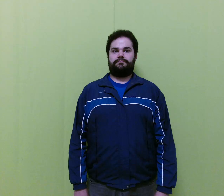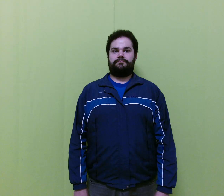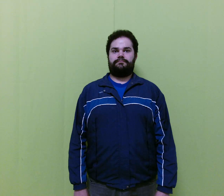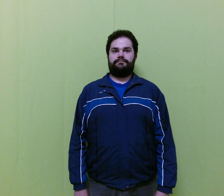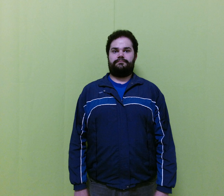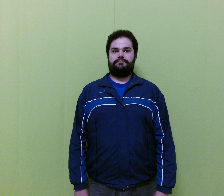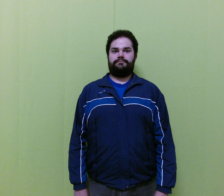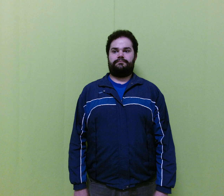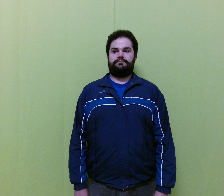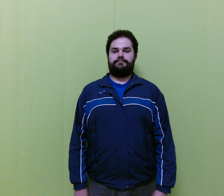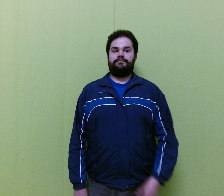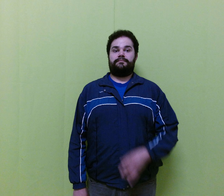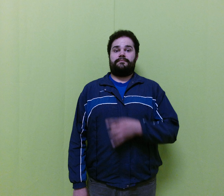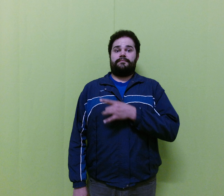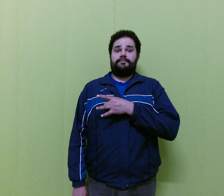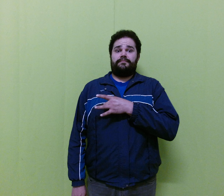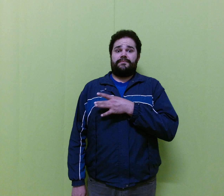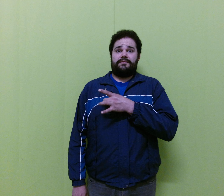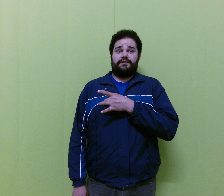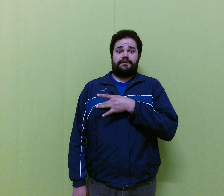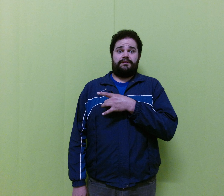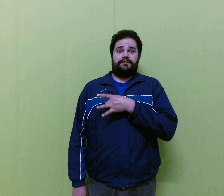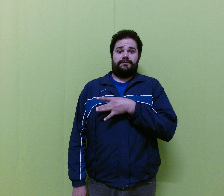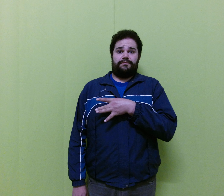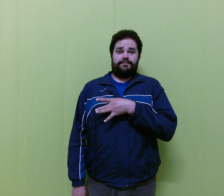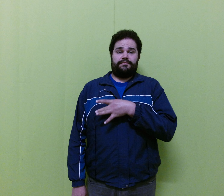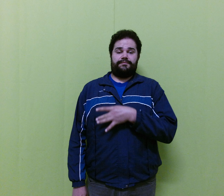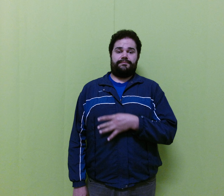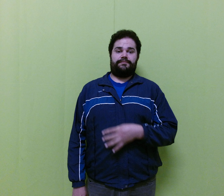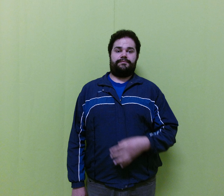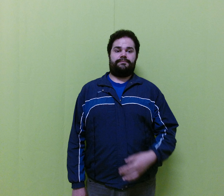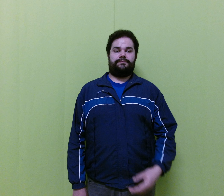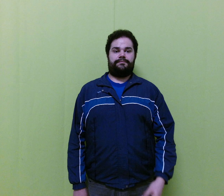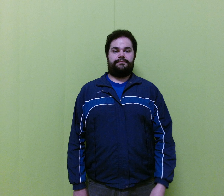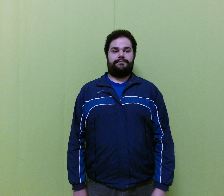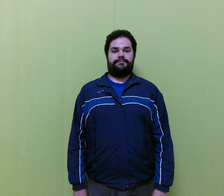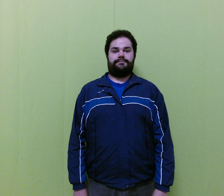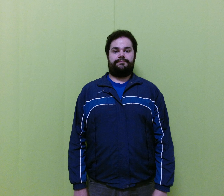medo